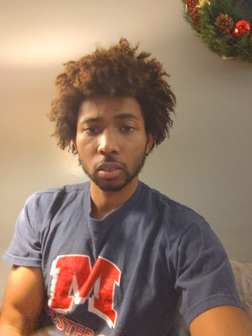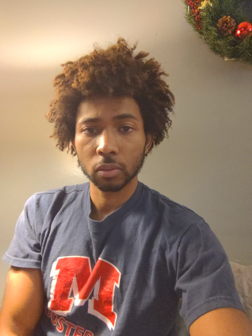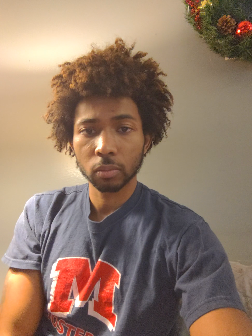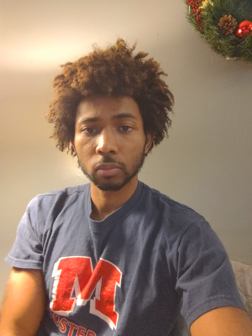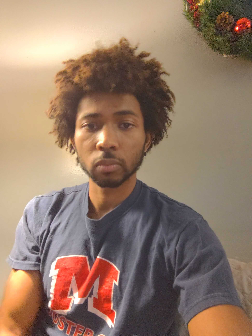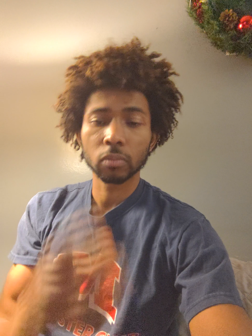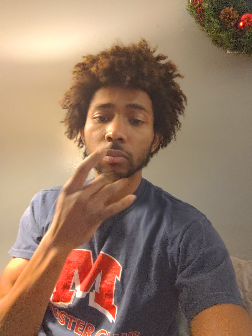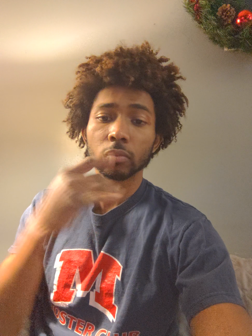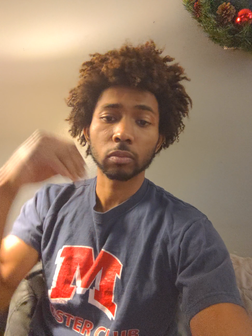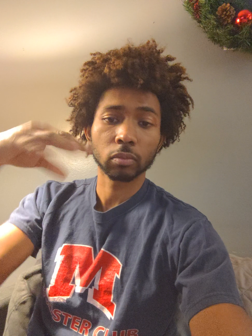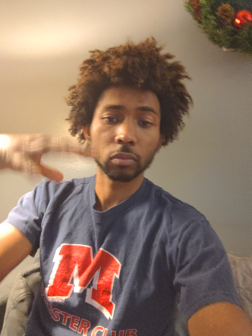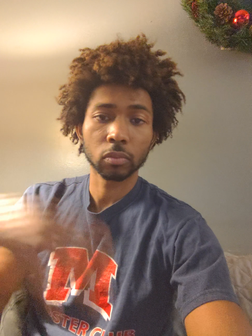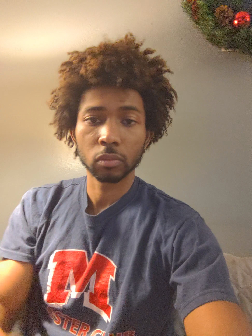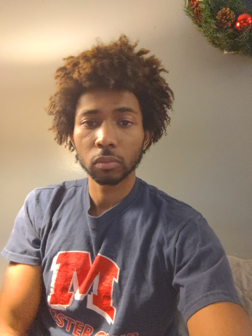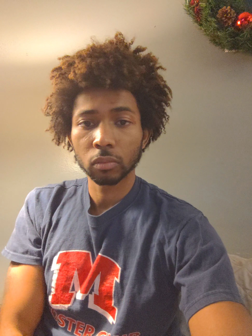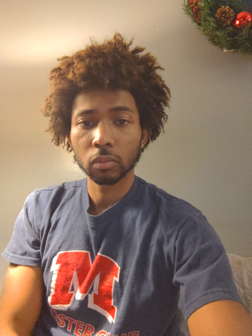lamp